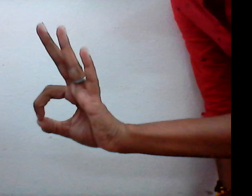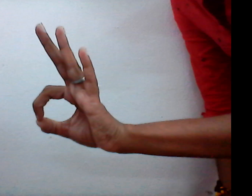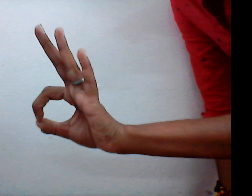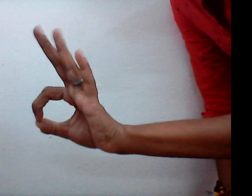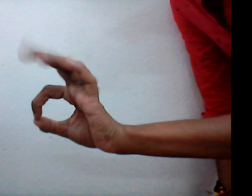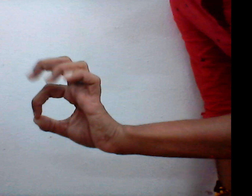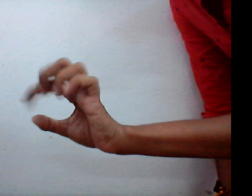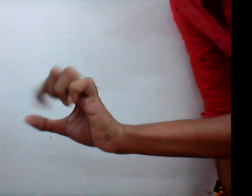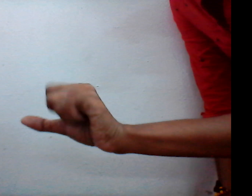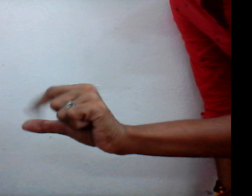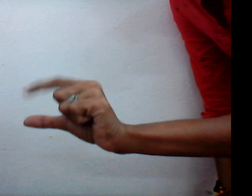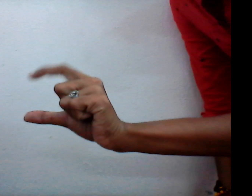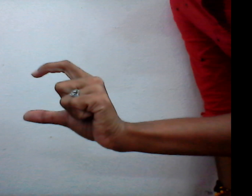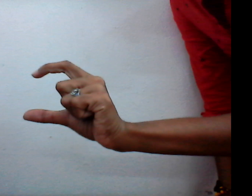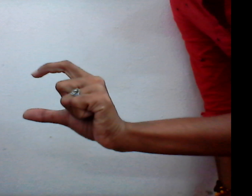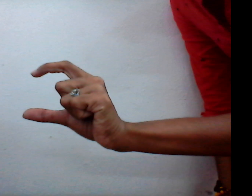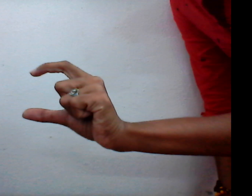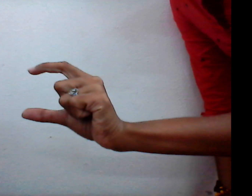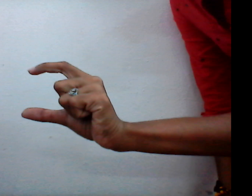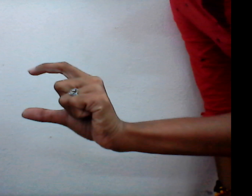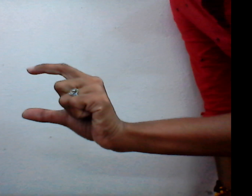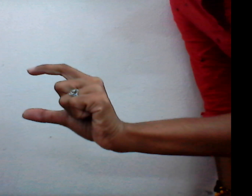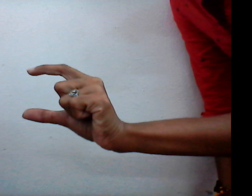ഓ